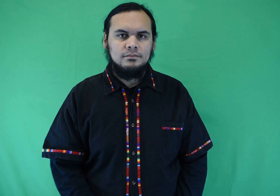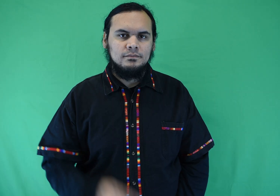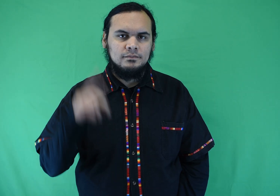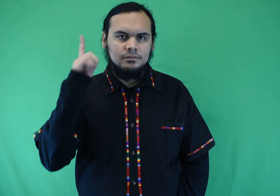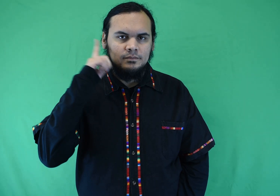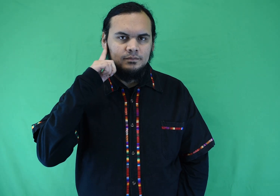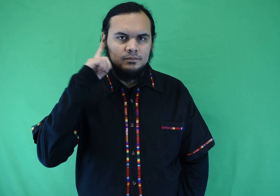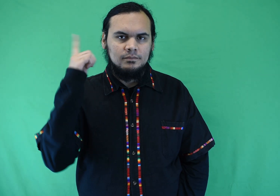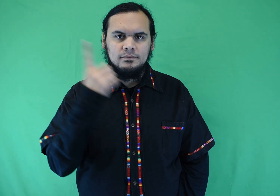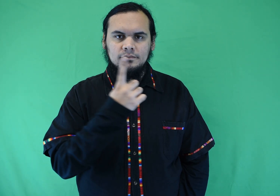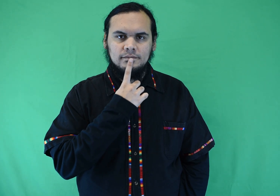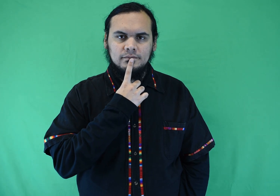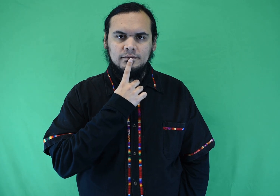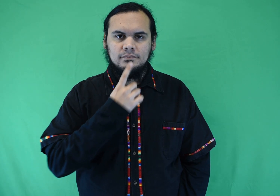sordo